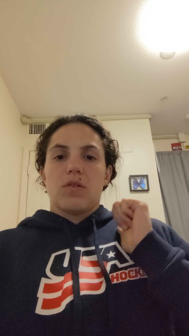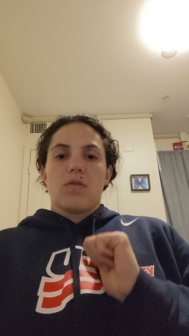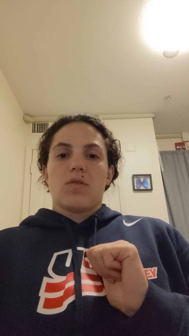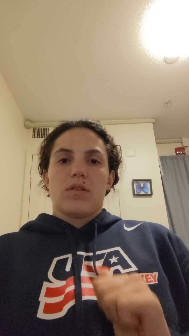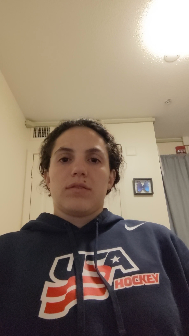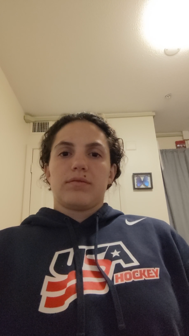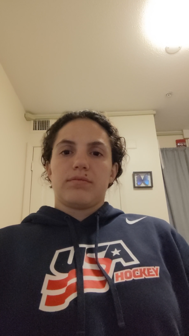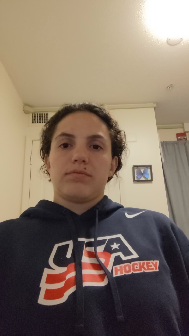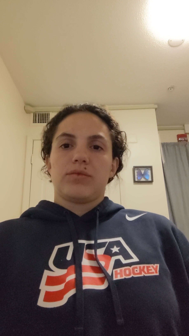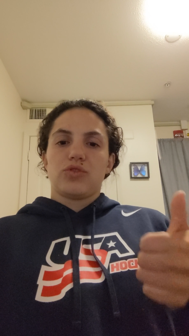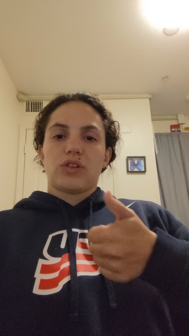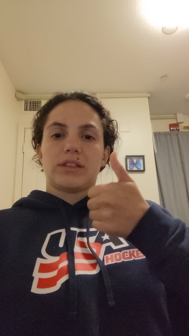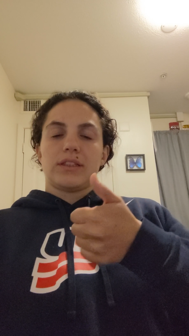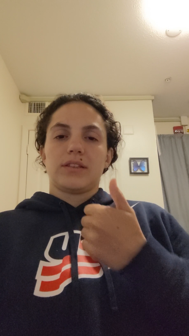chase